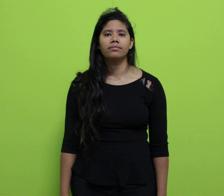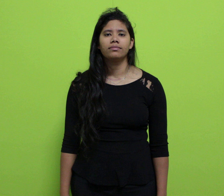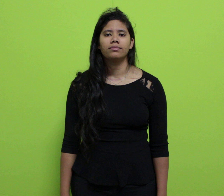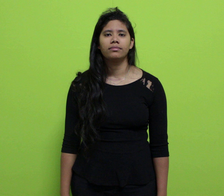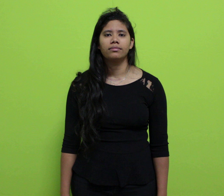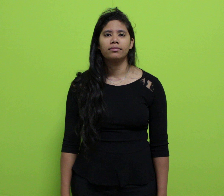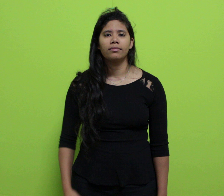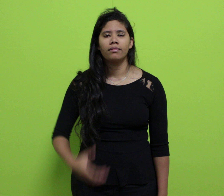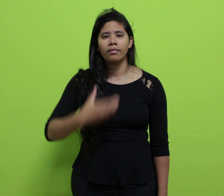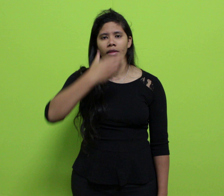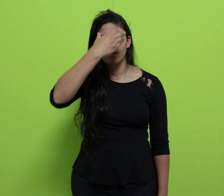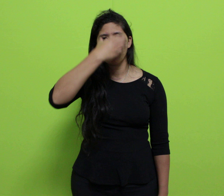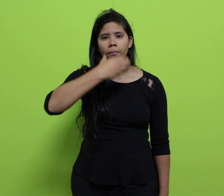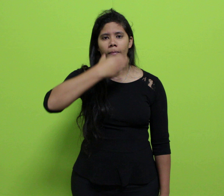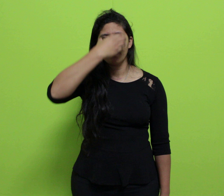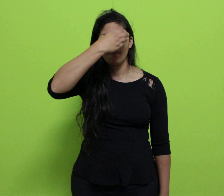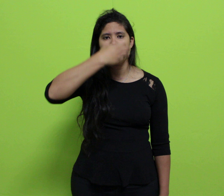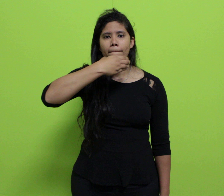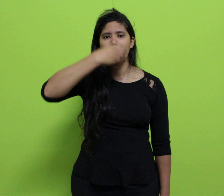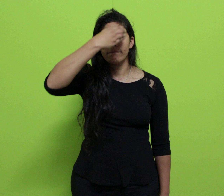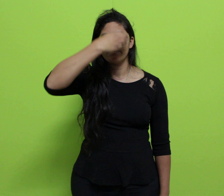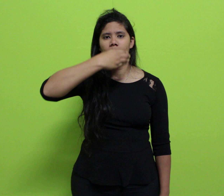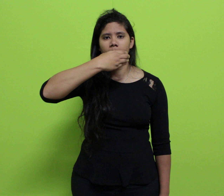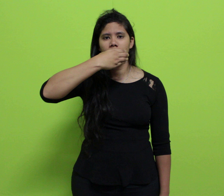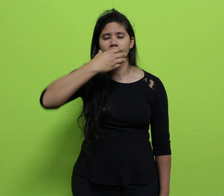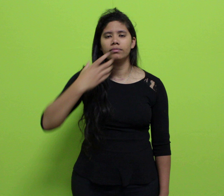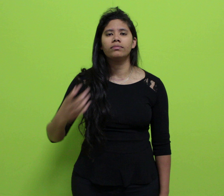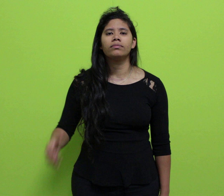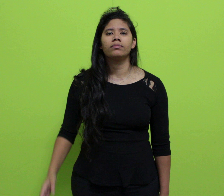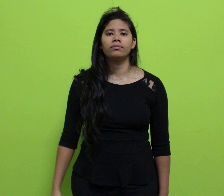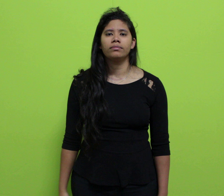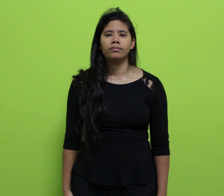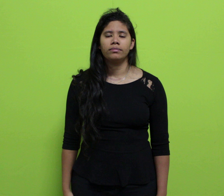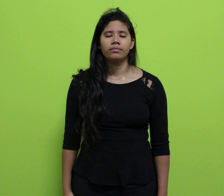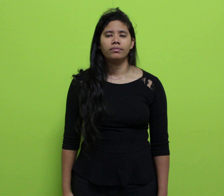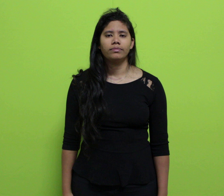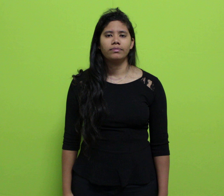maçã